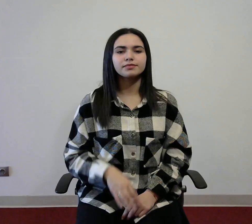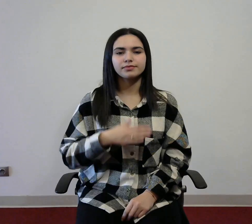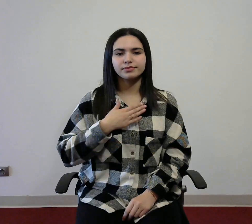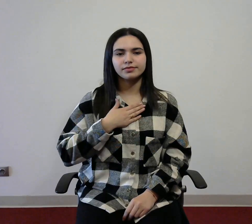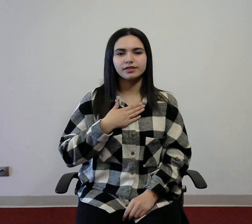mən